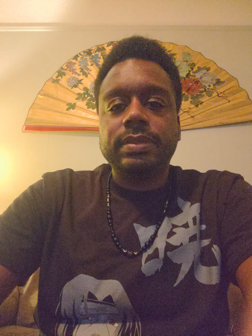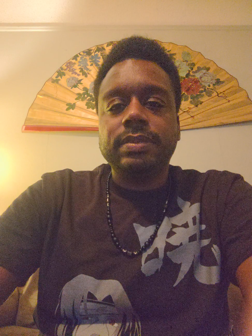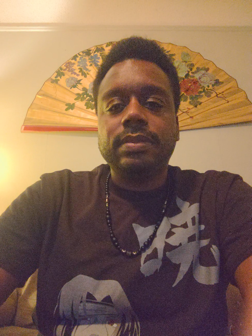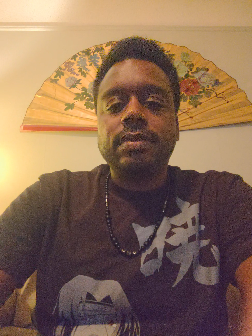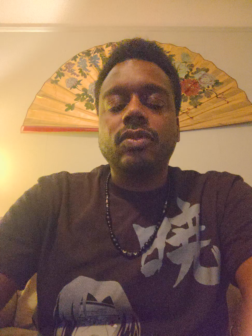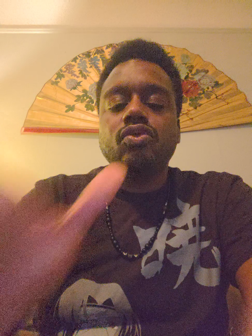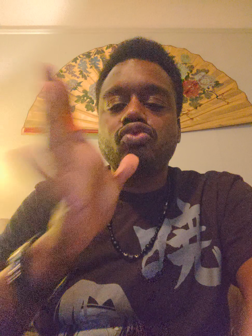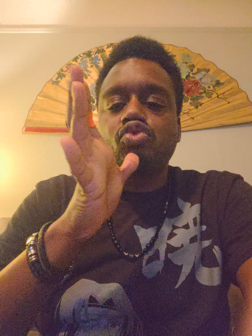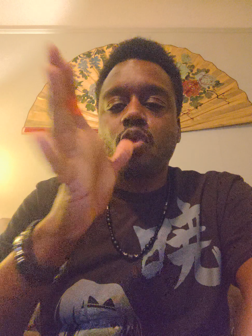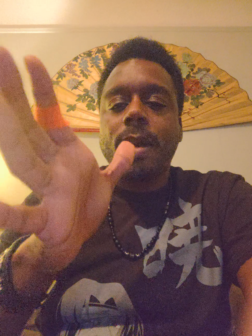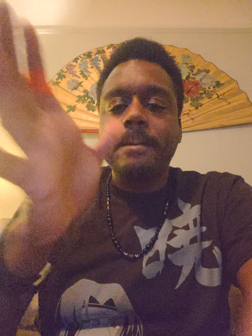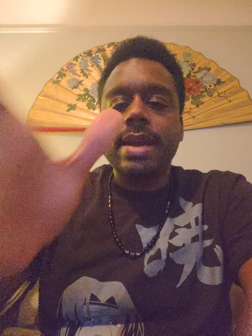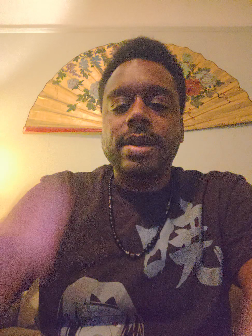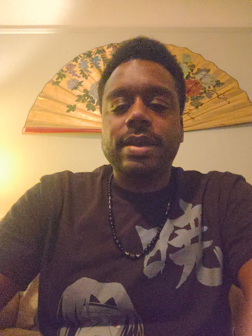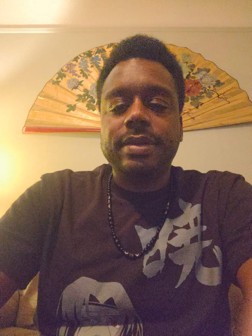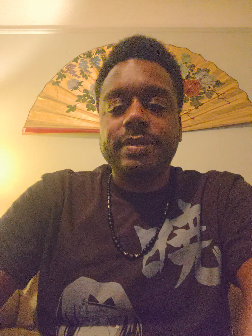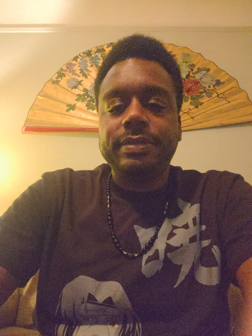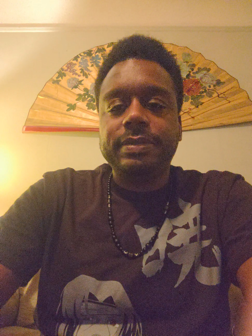grandma